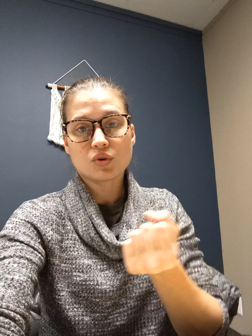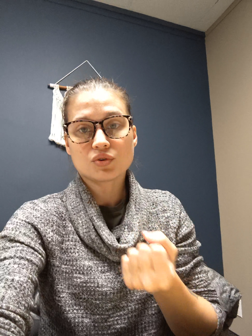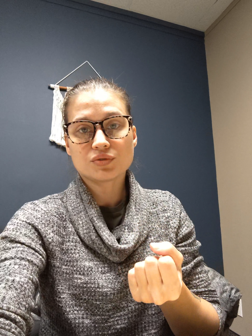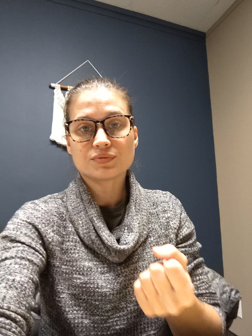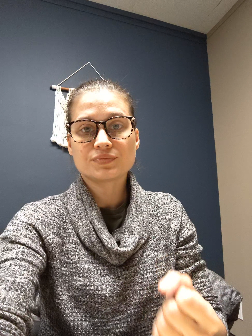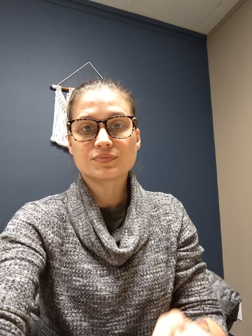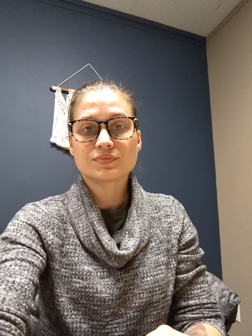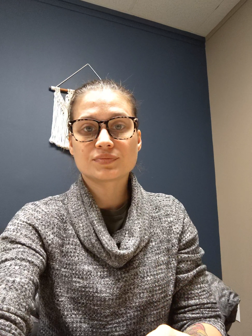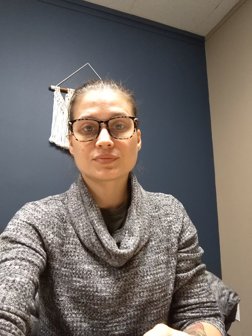drawer